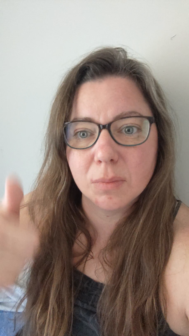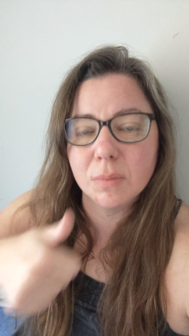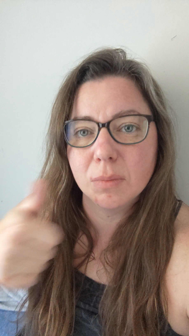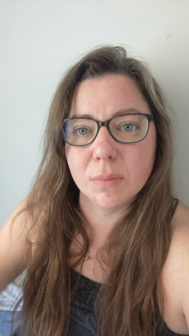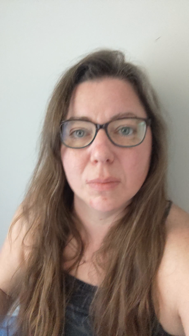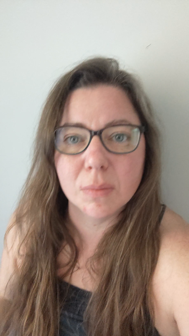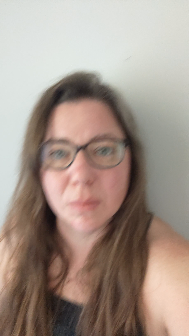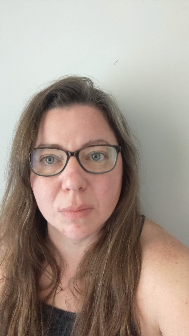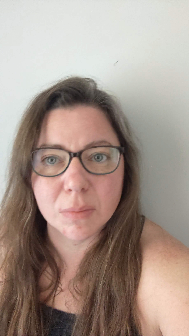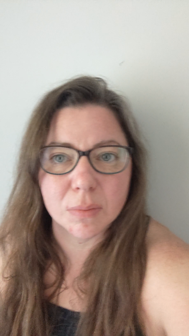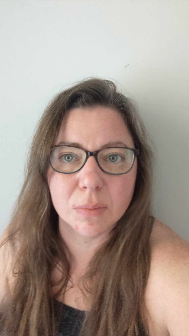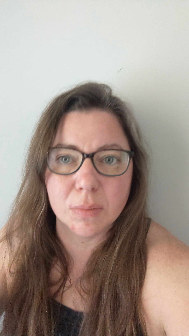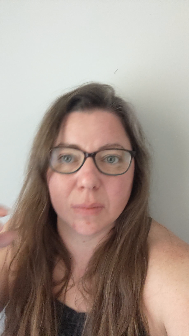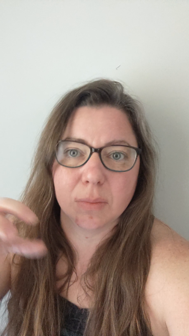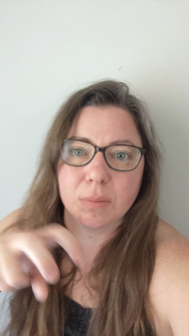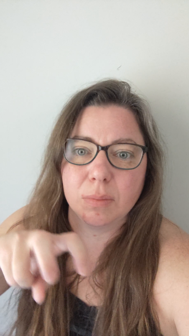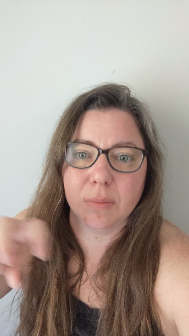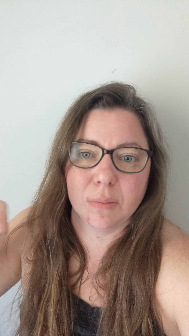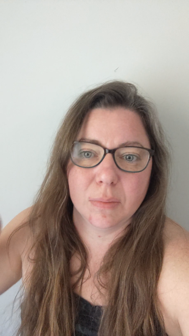porch